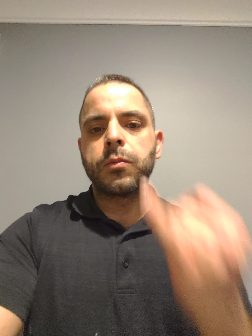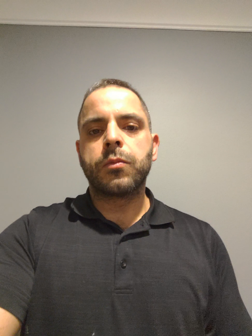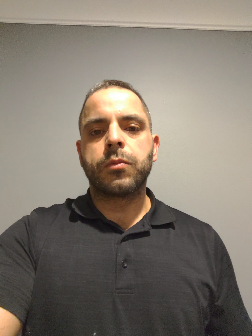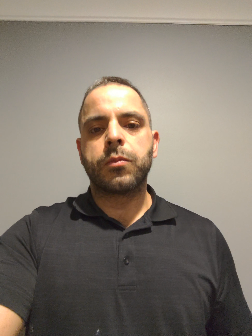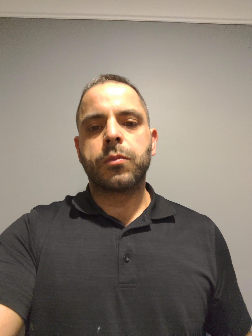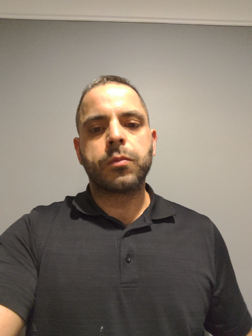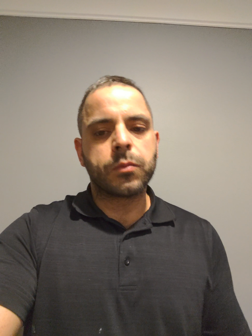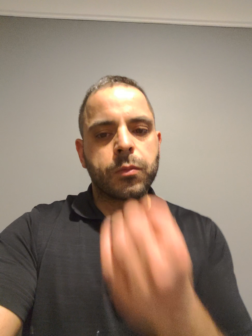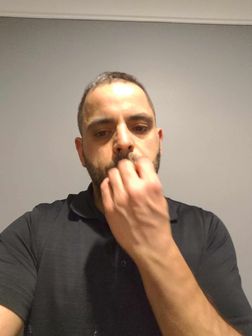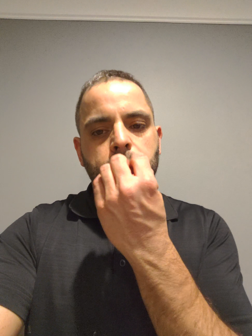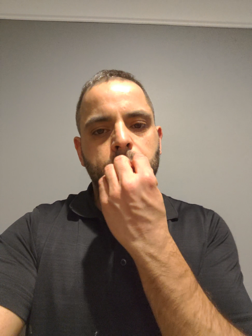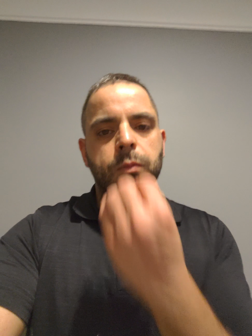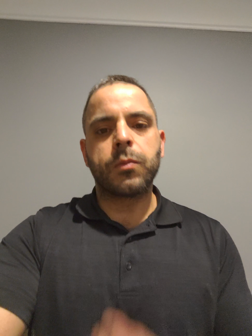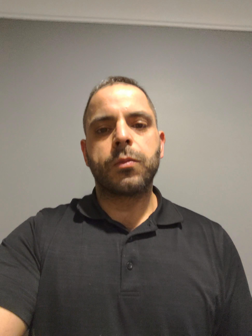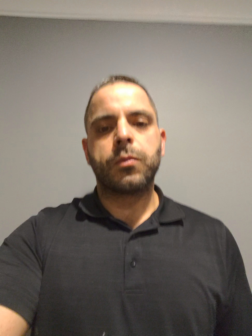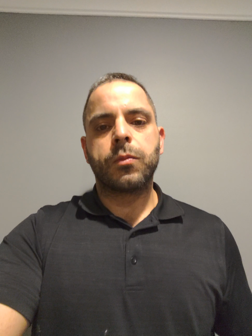food